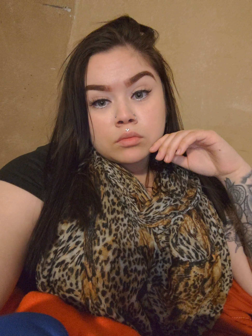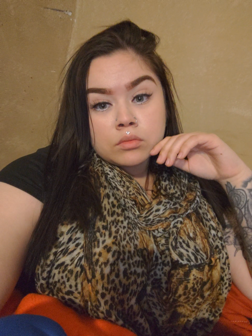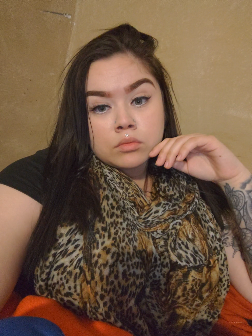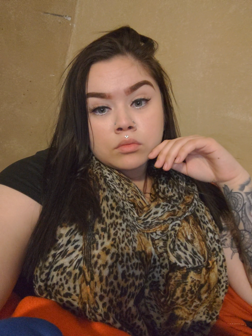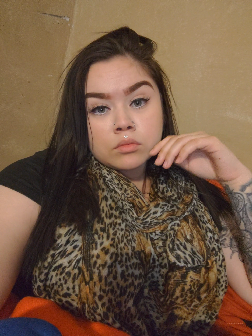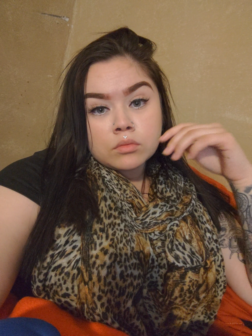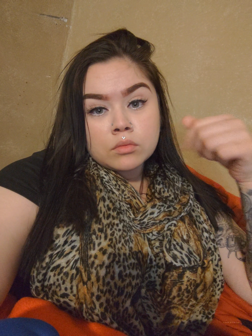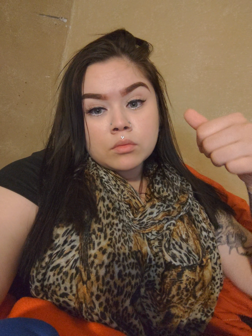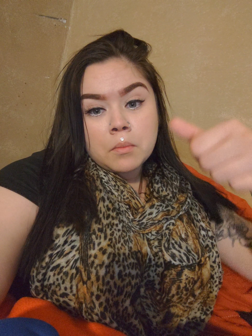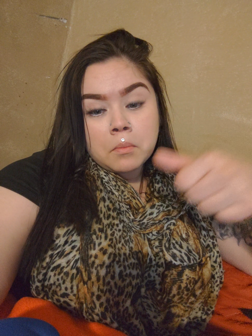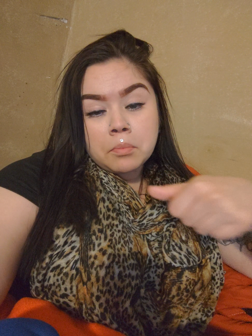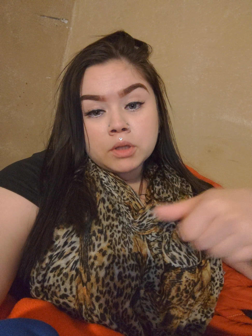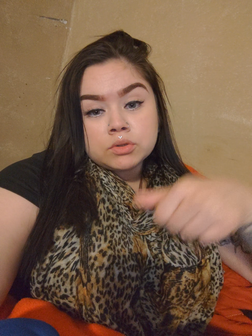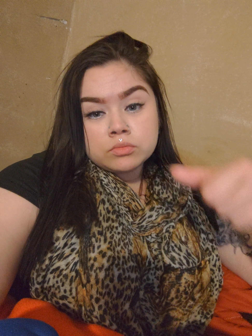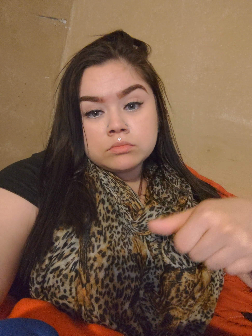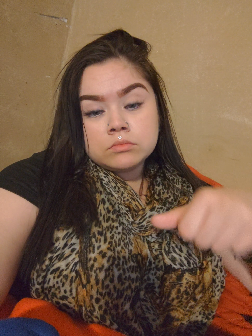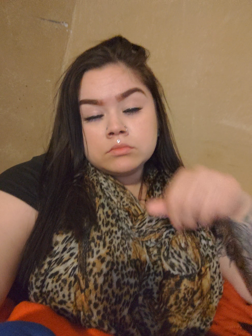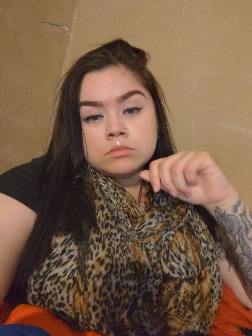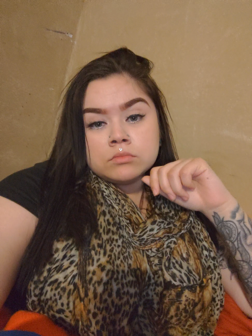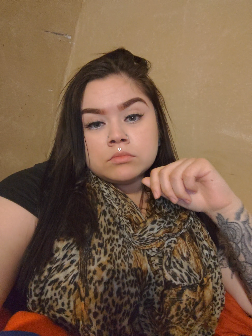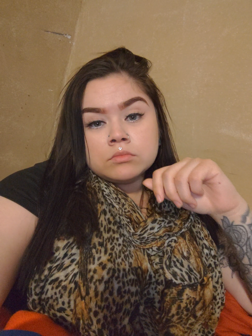puzzle